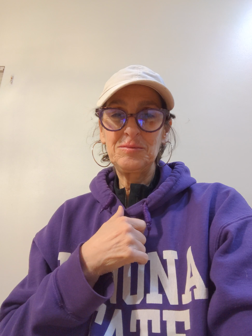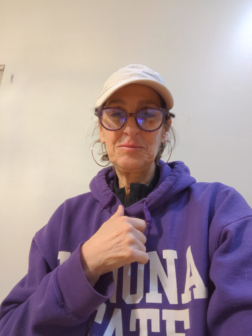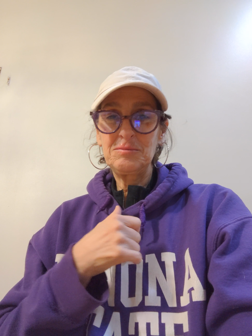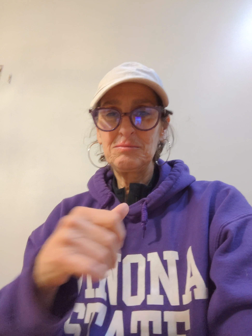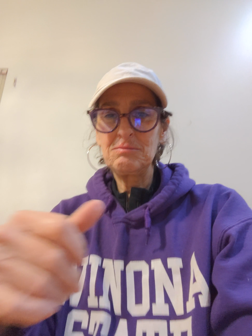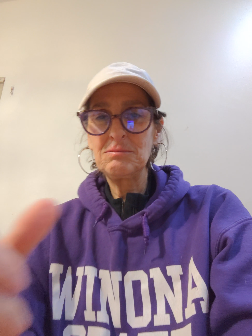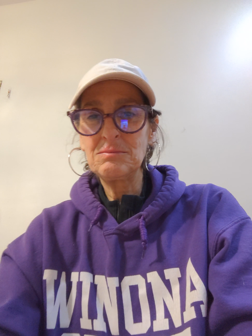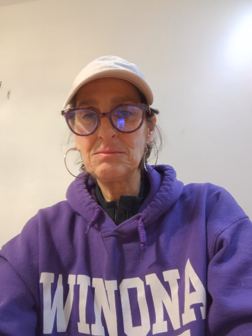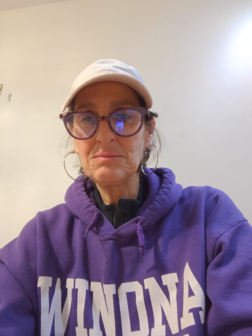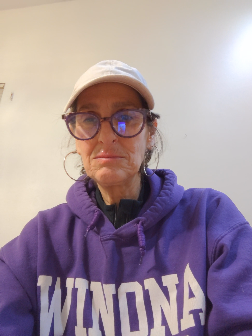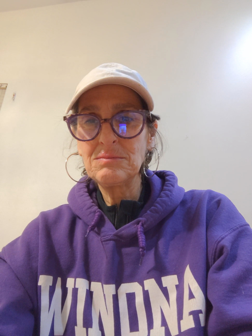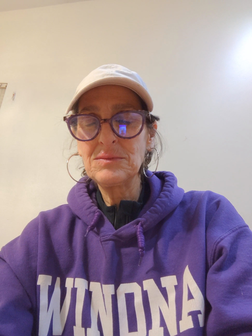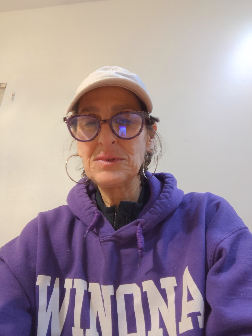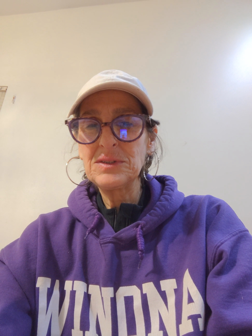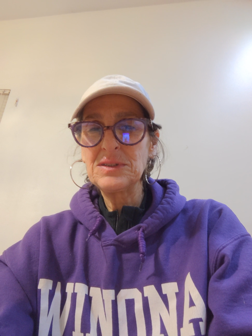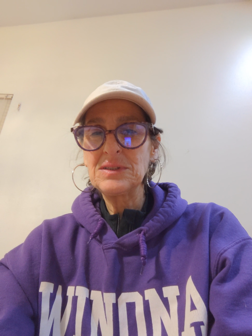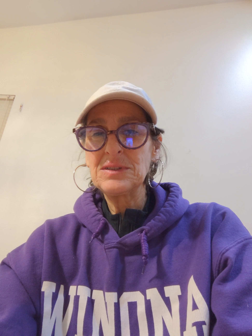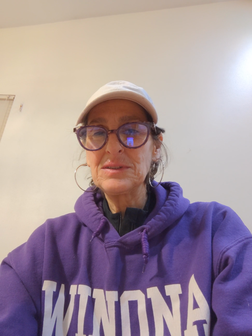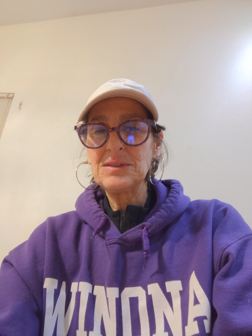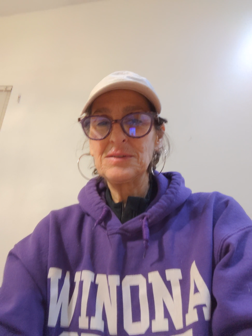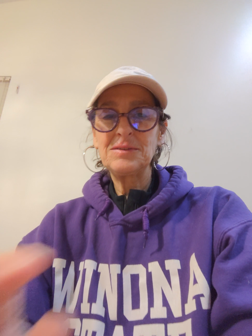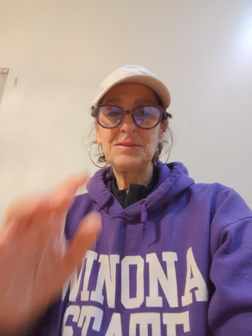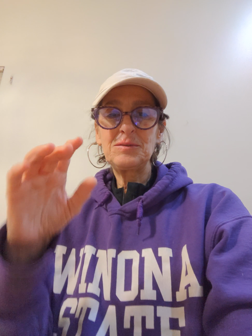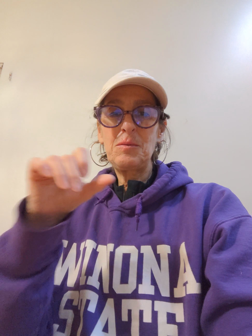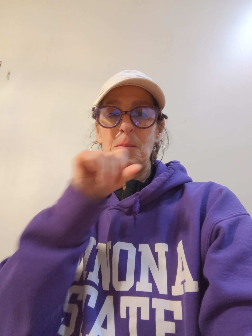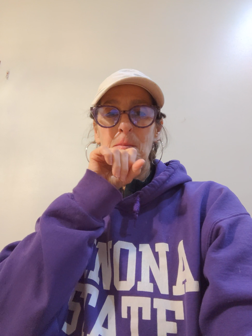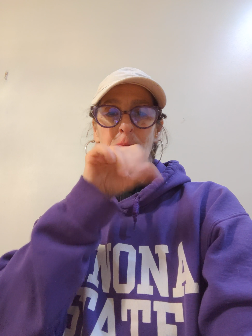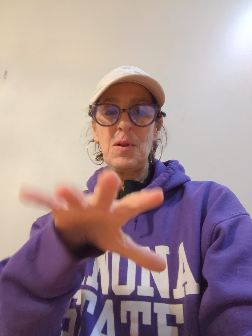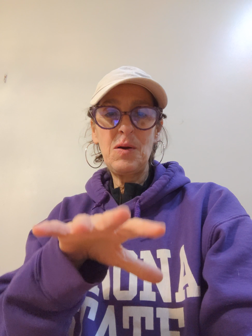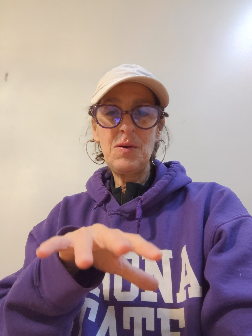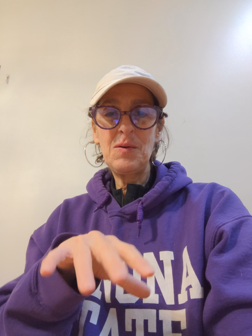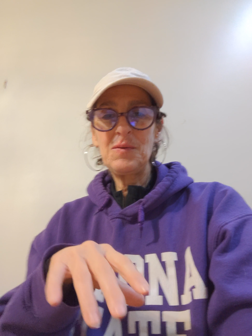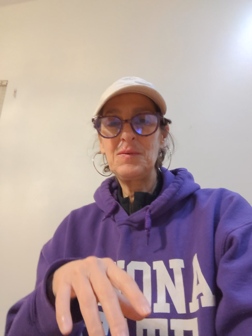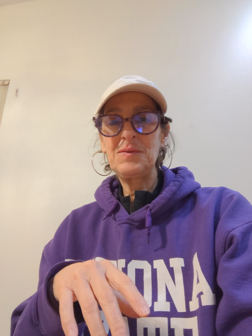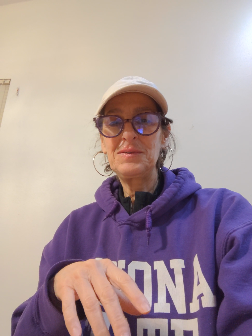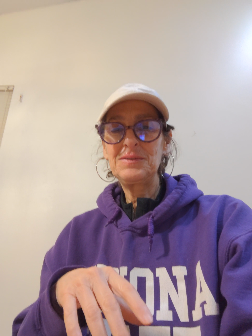blow